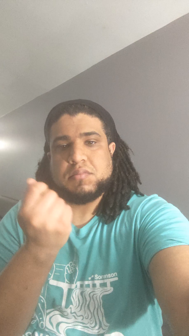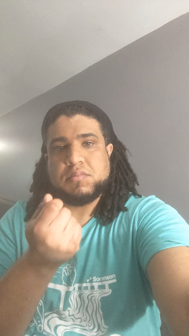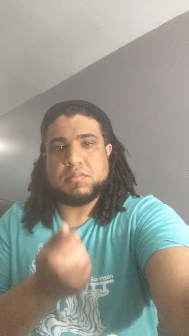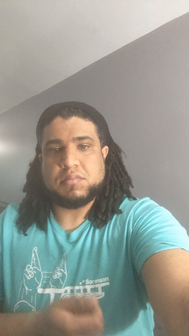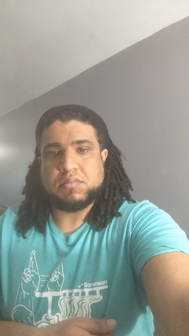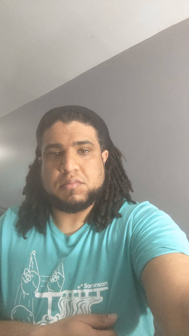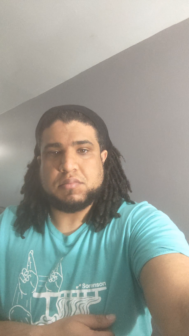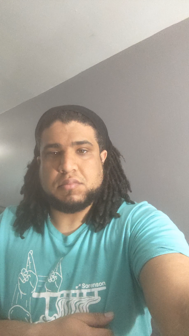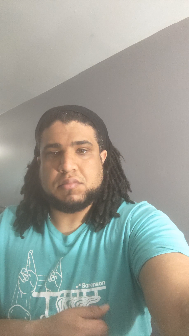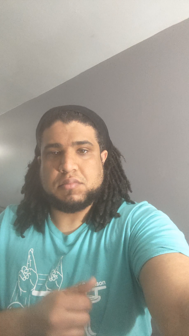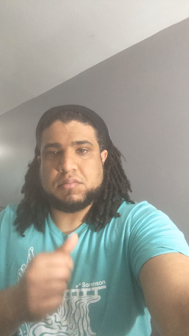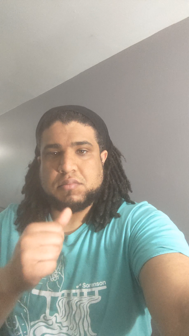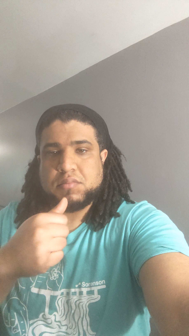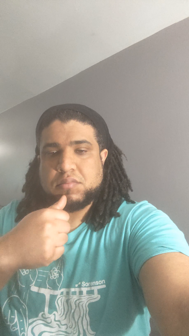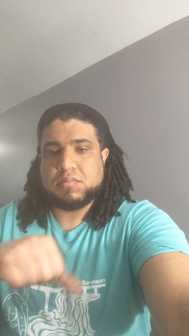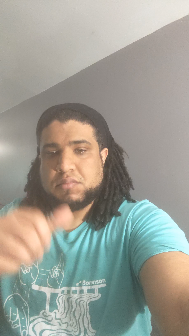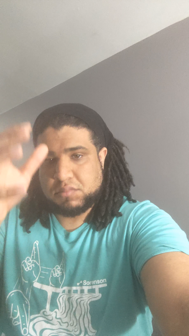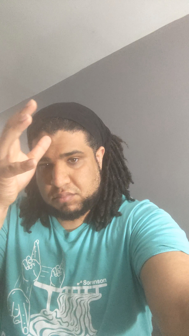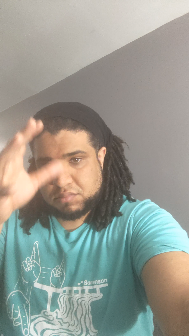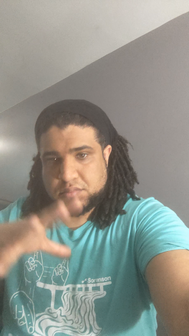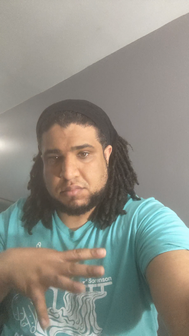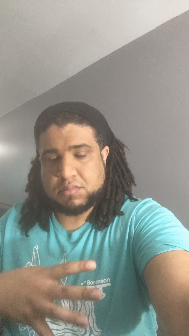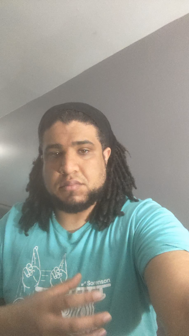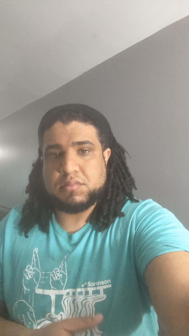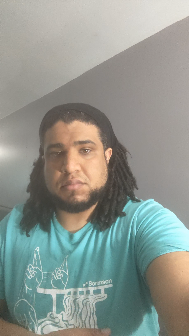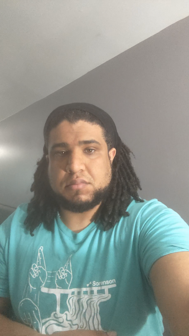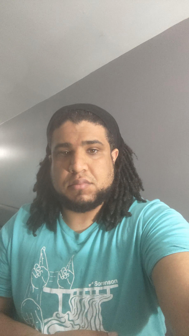mailman